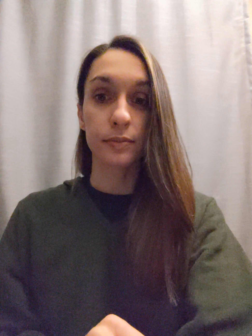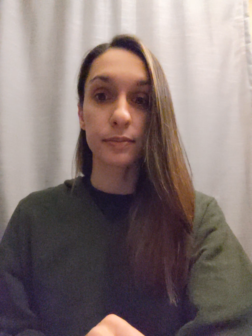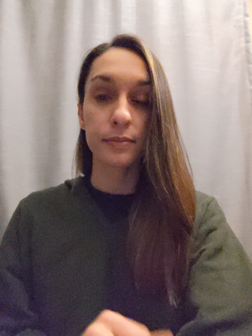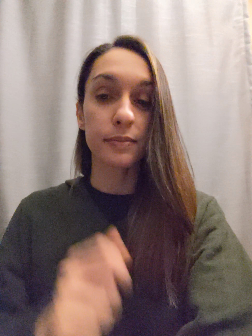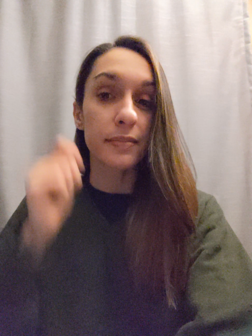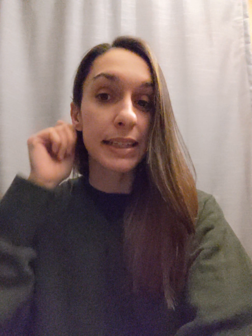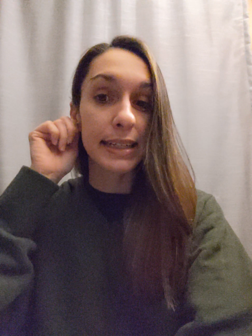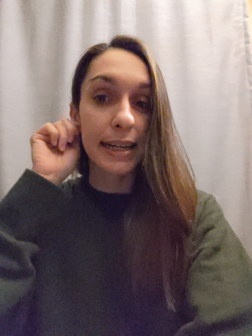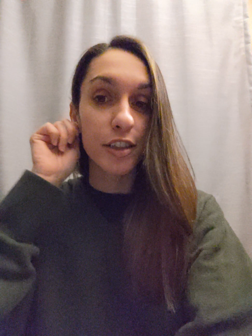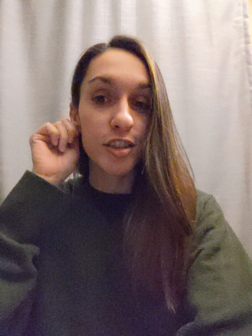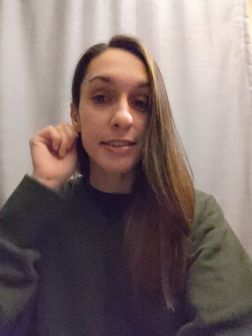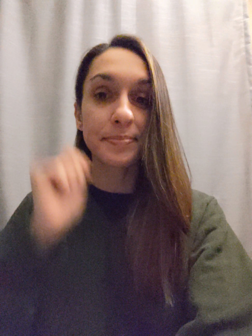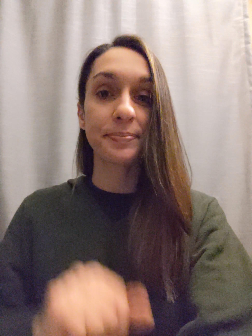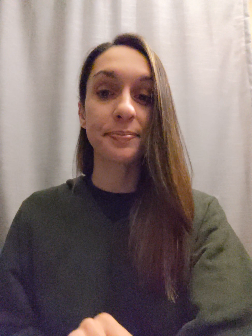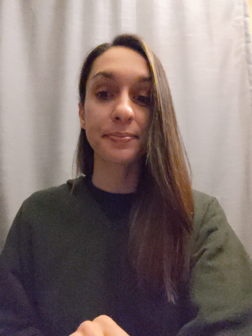ear